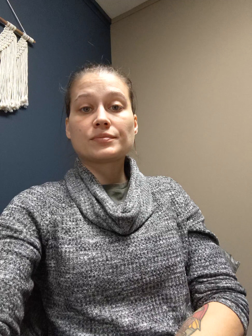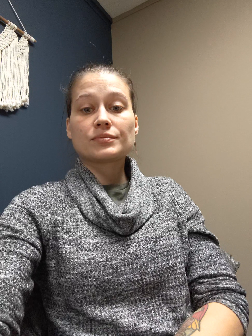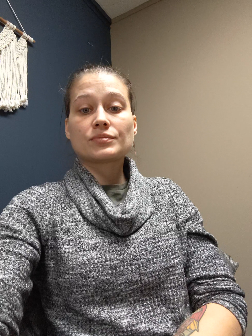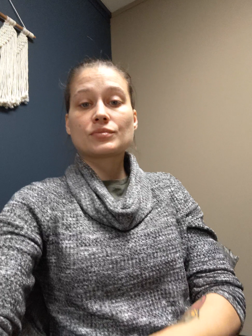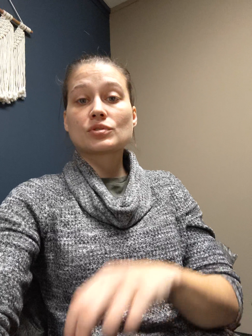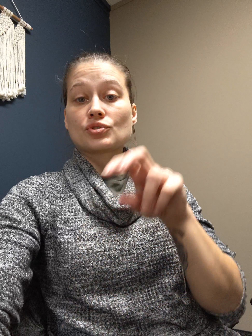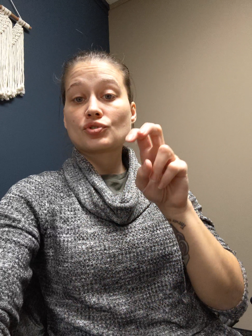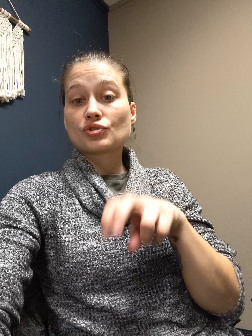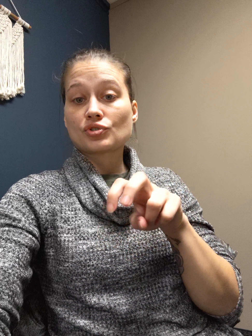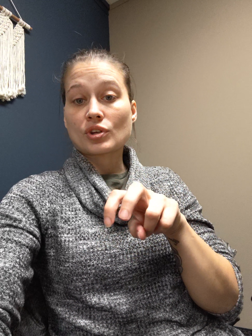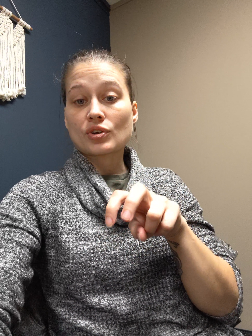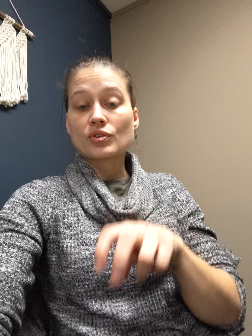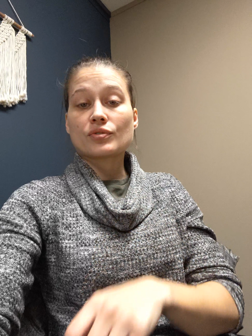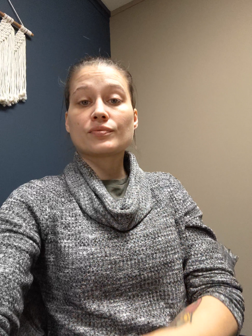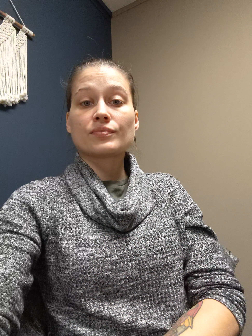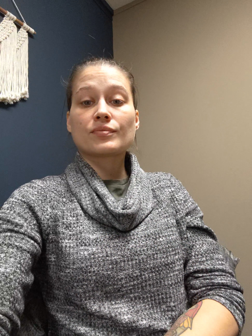chair